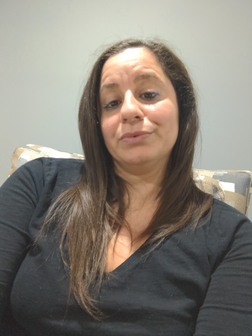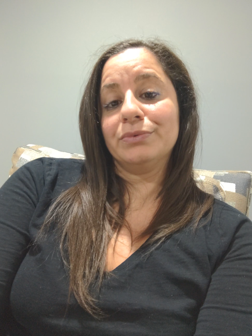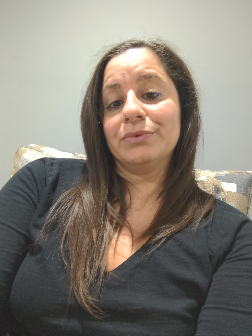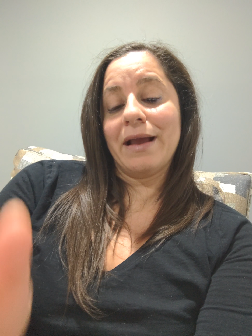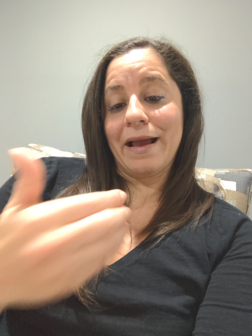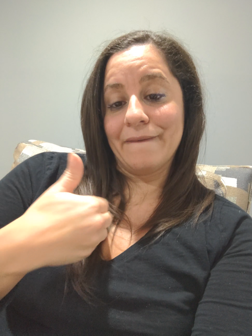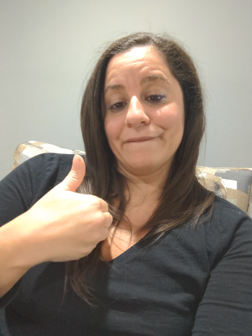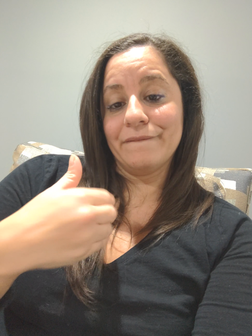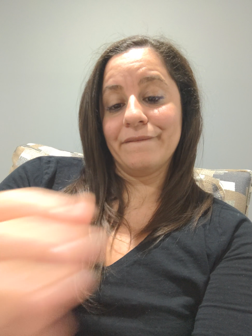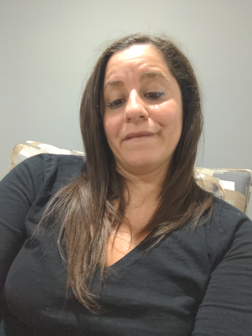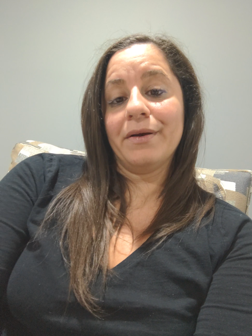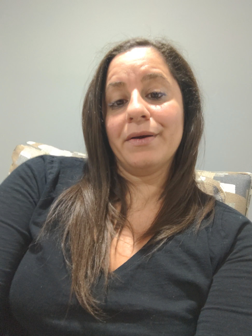have